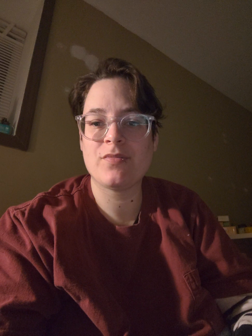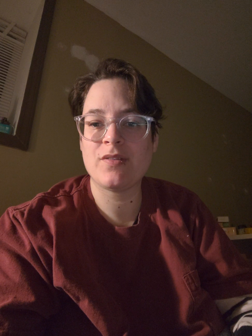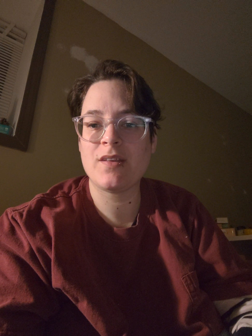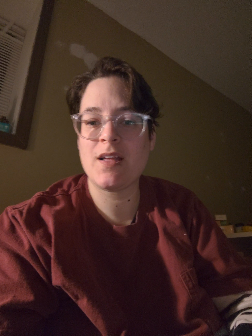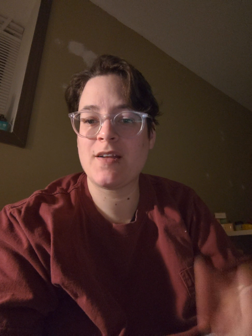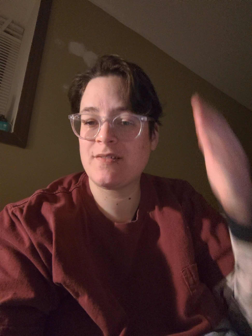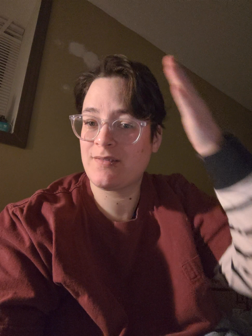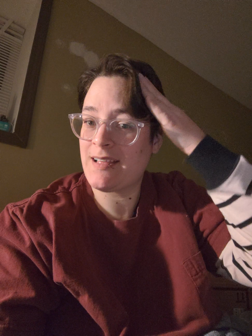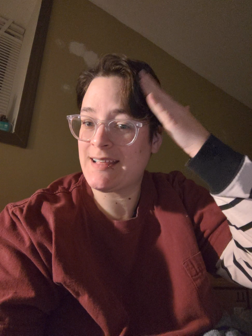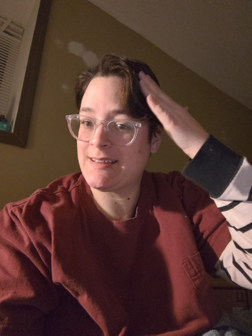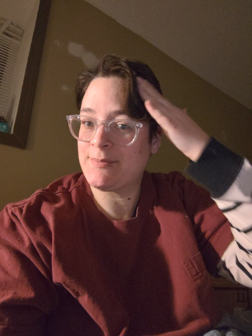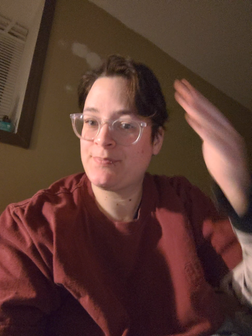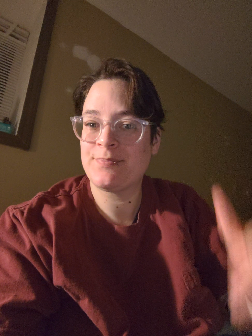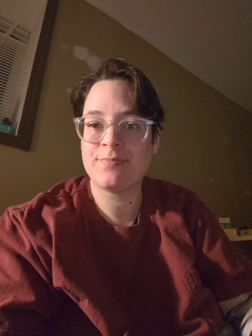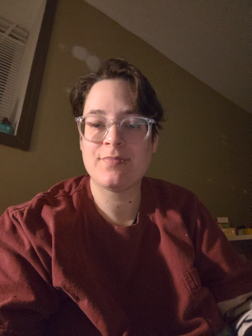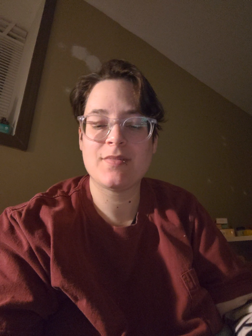hat